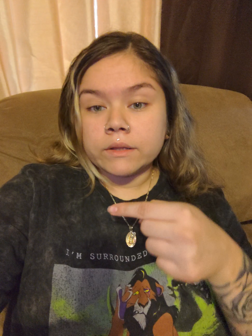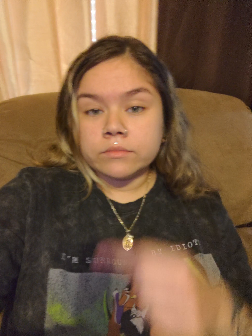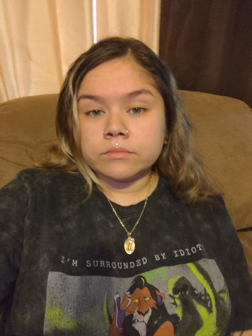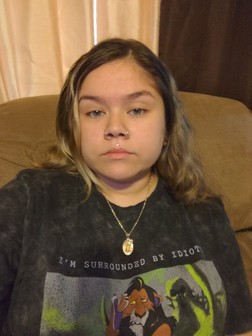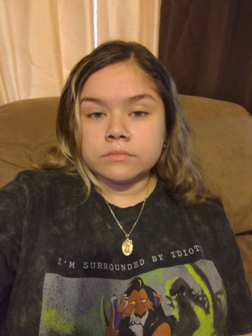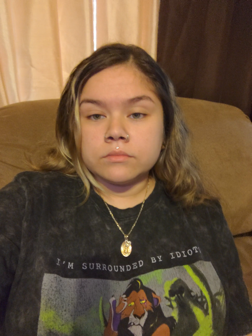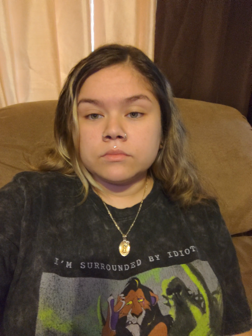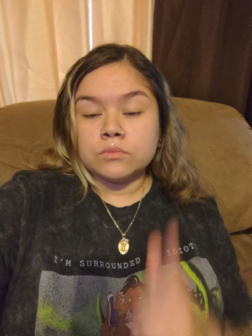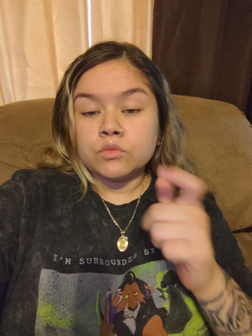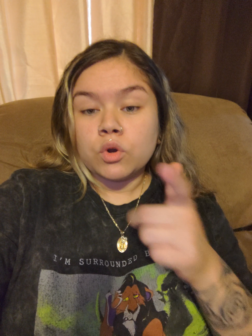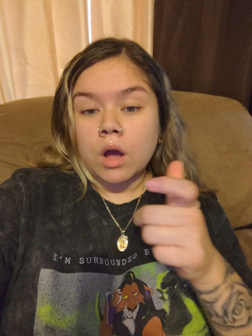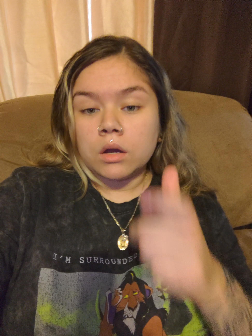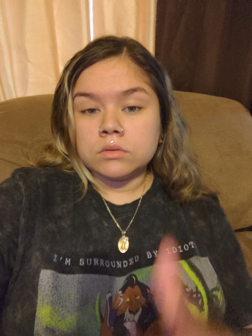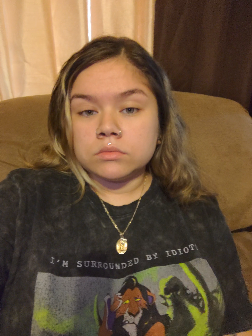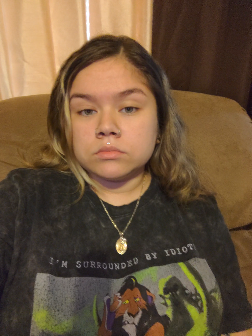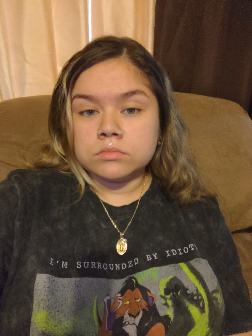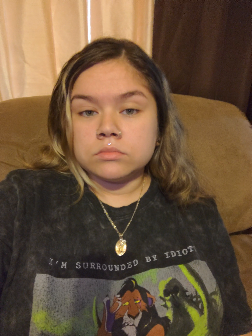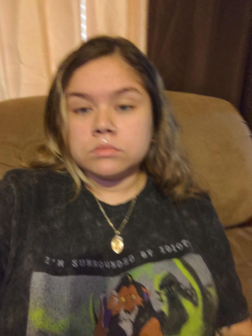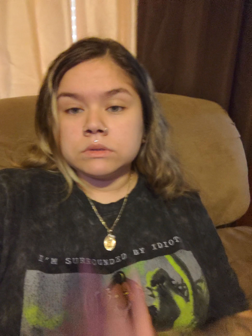run